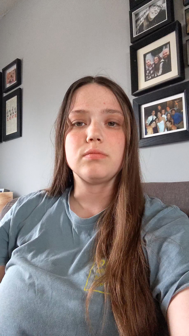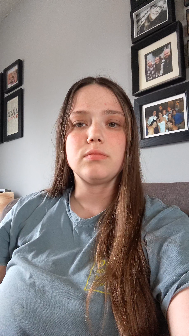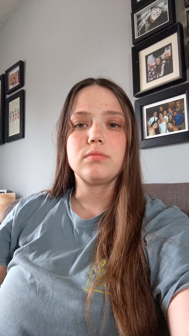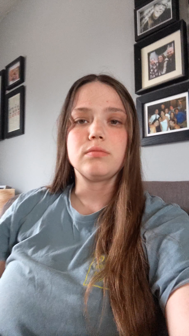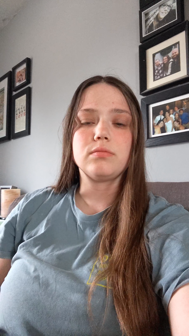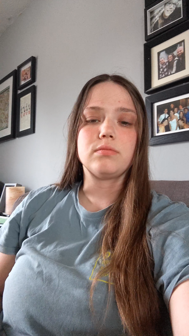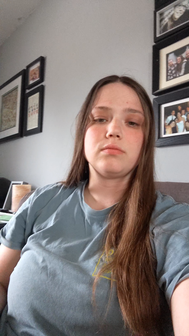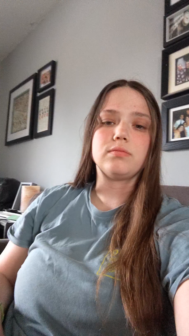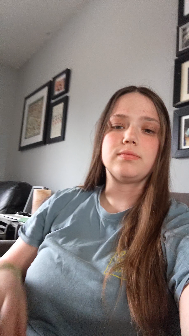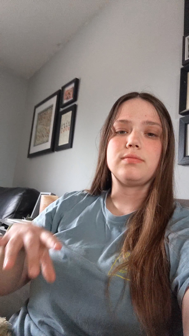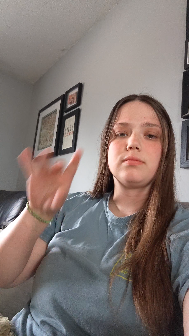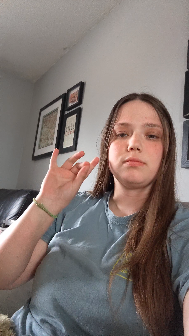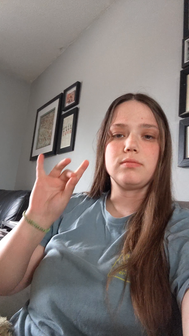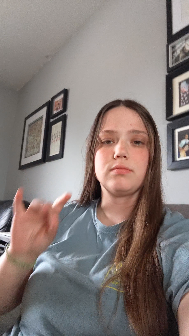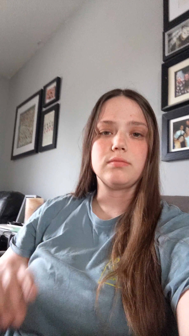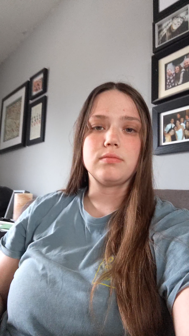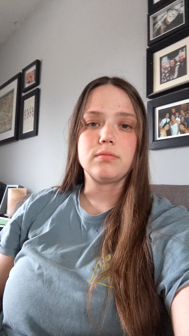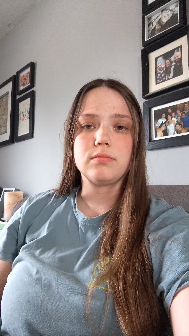pick